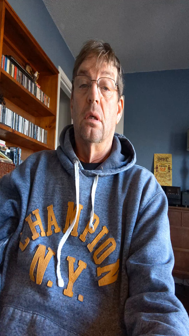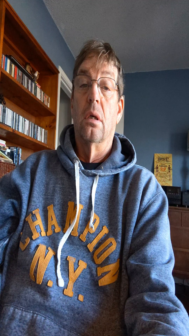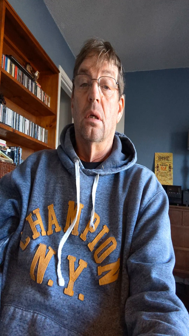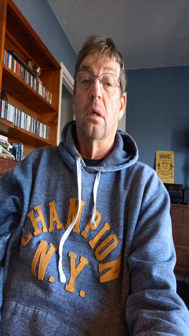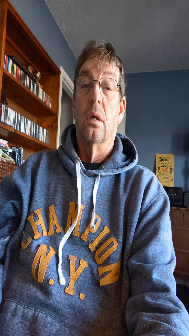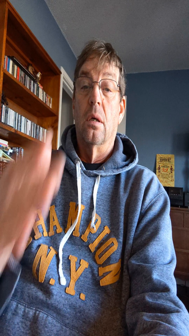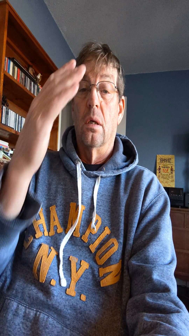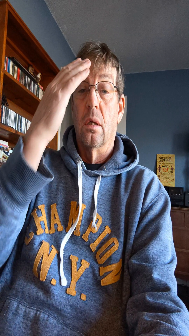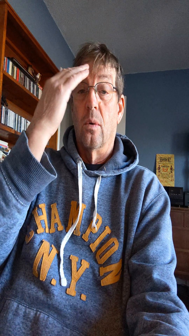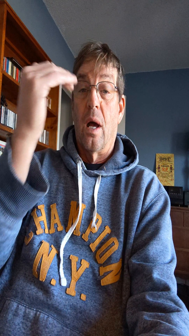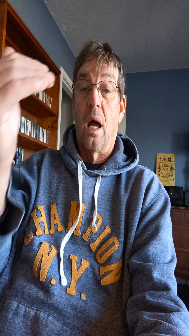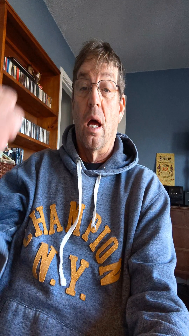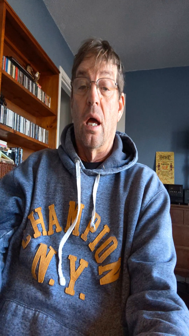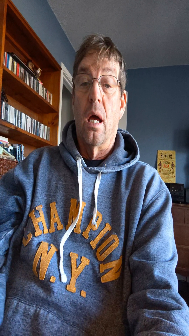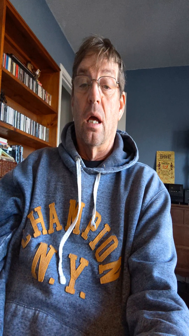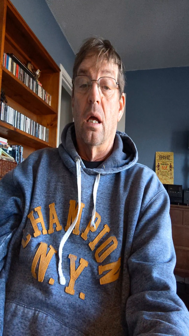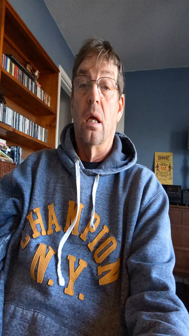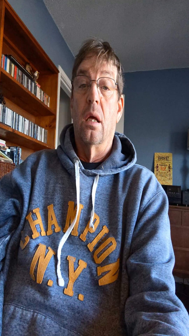why